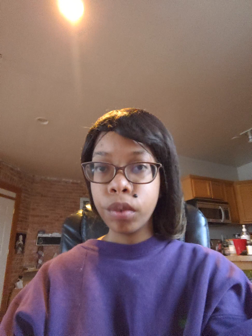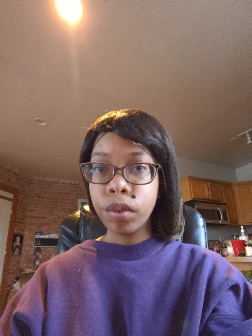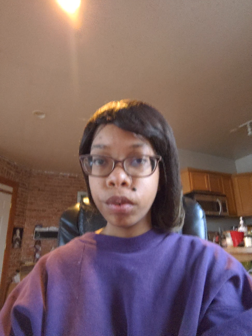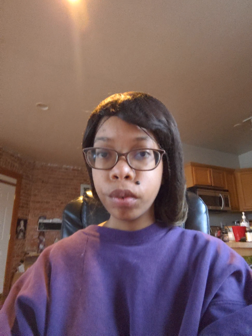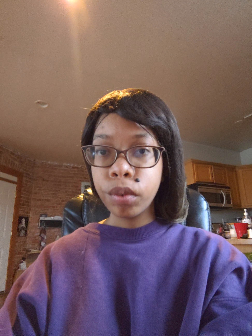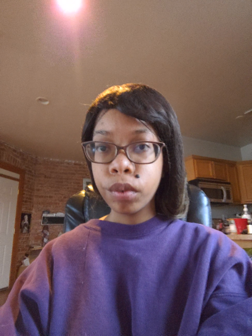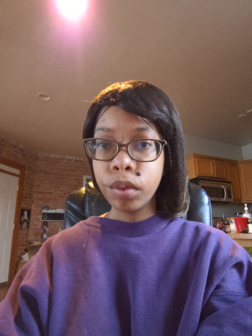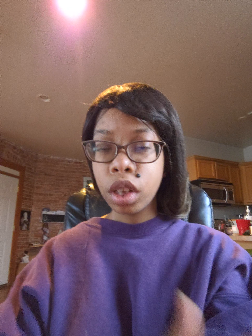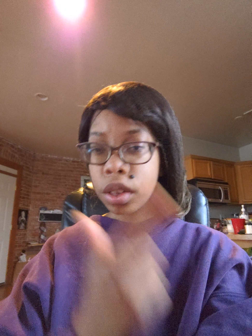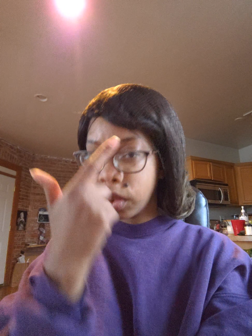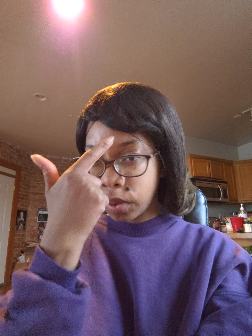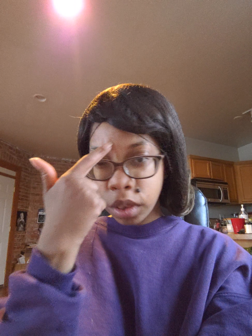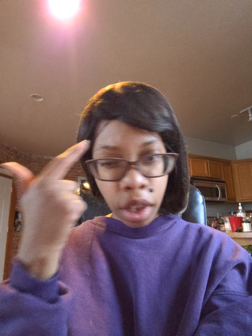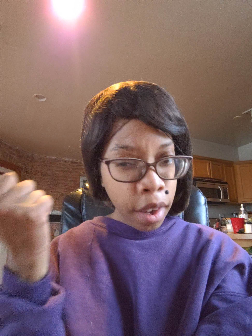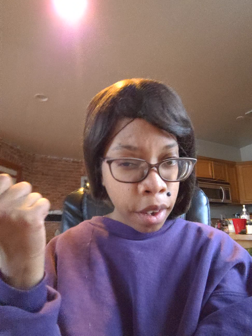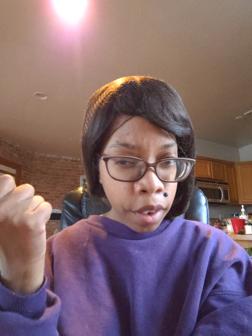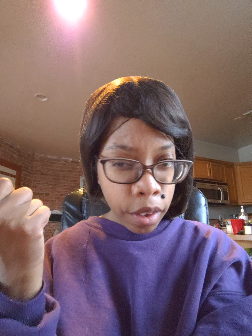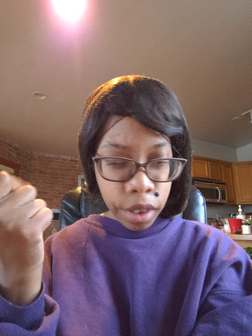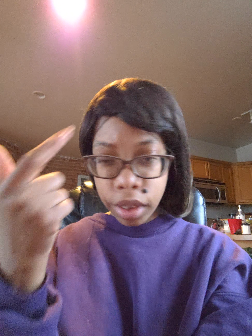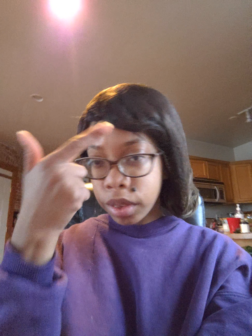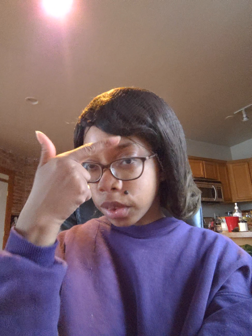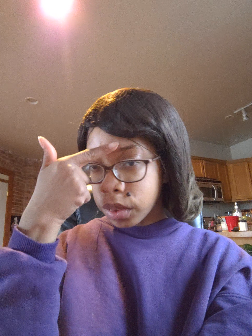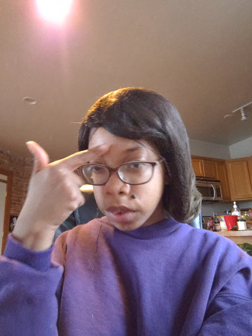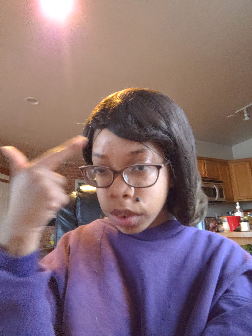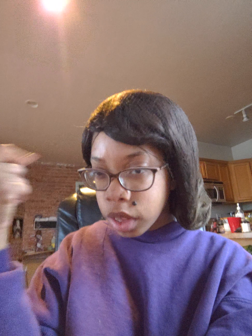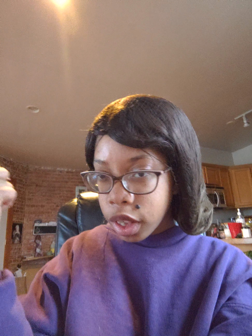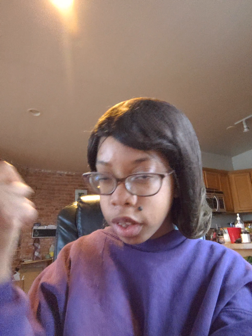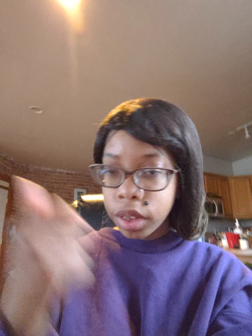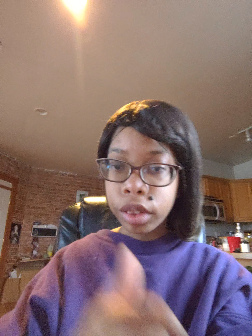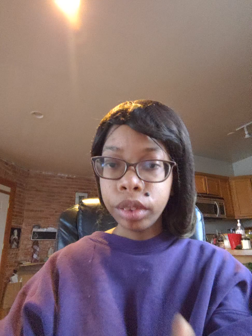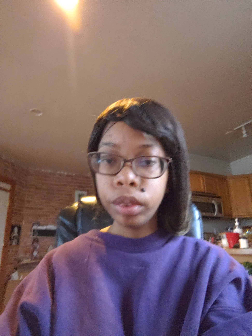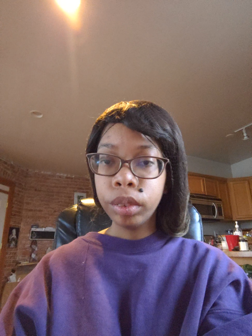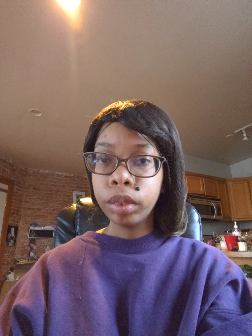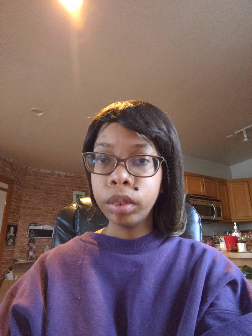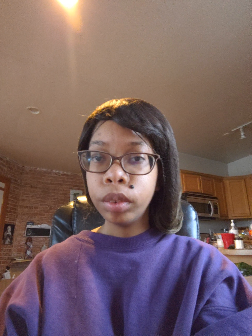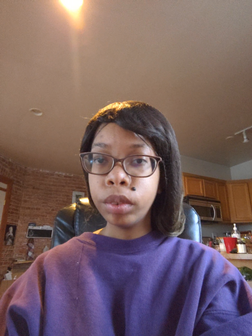because